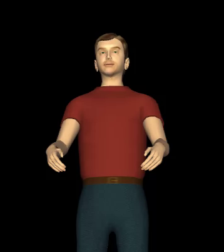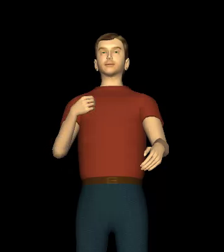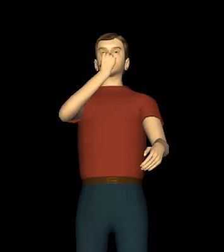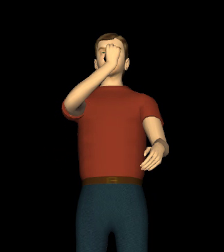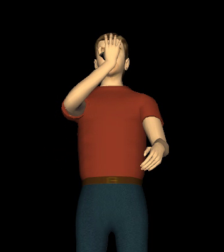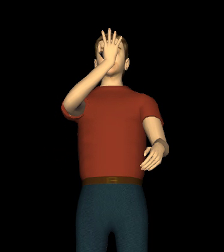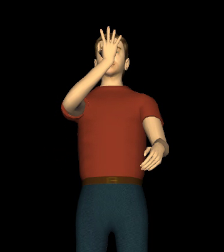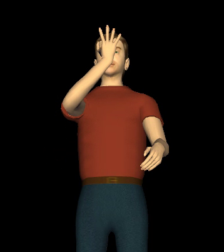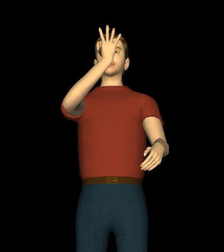أزهار